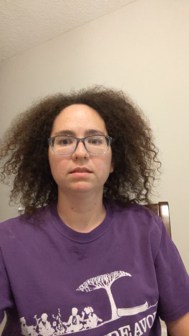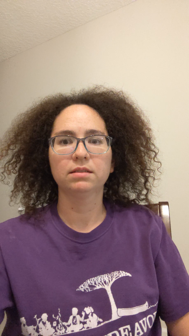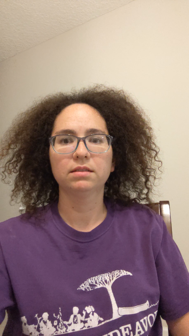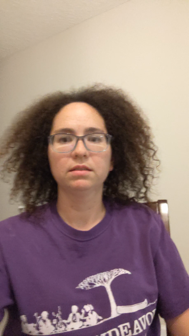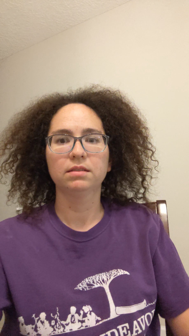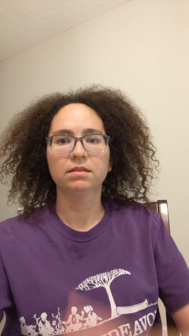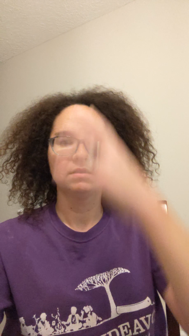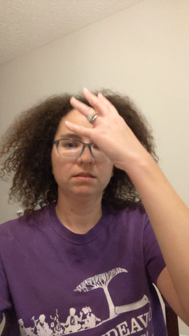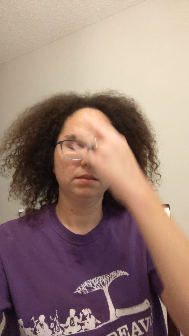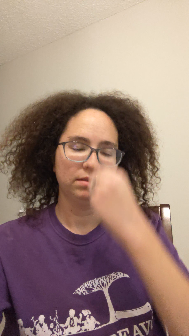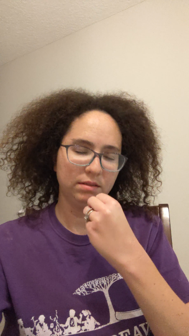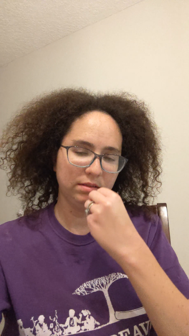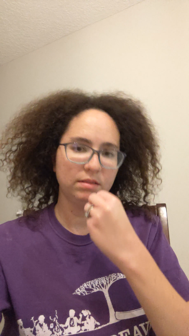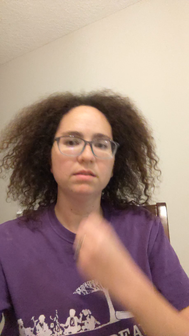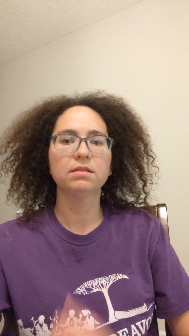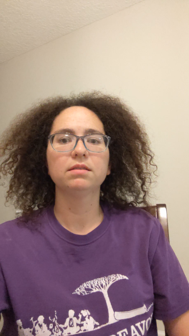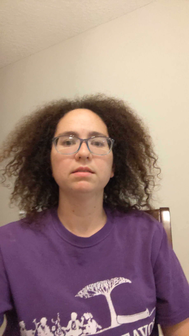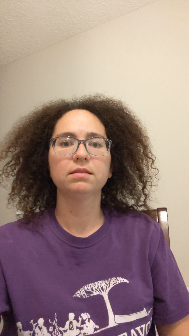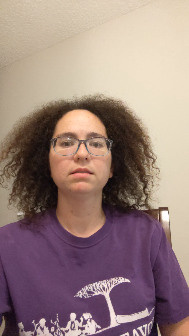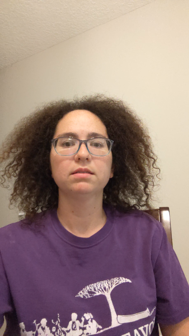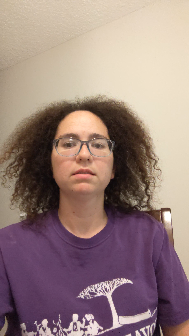asleep